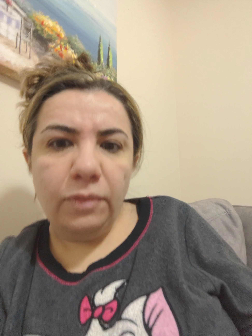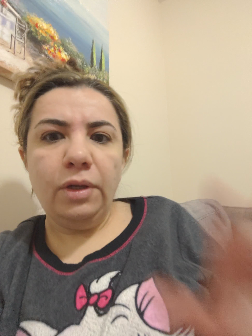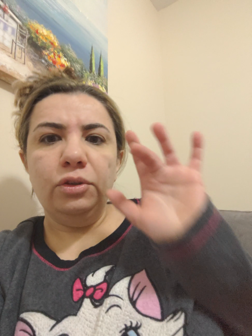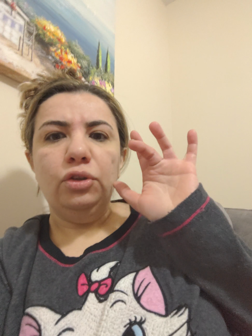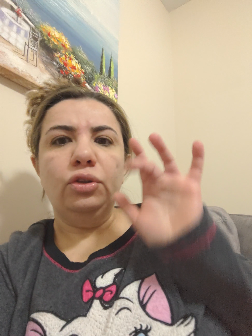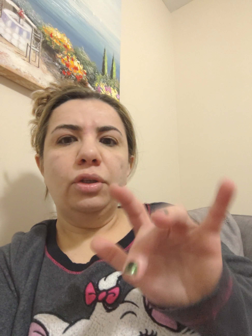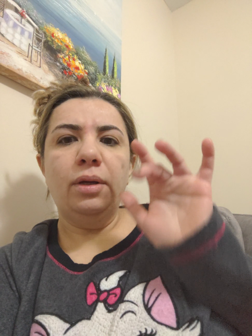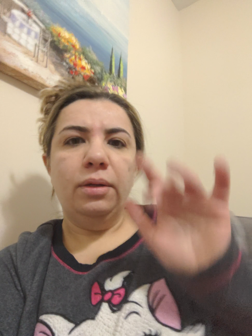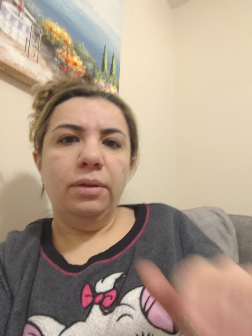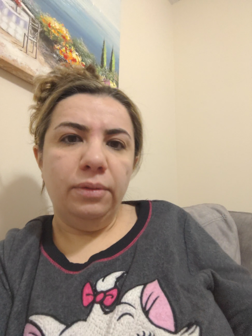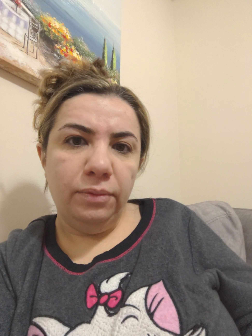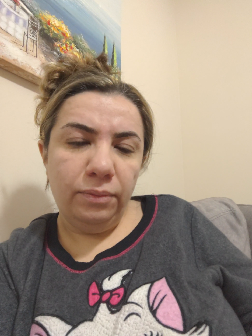touch